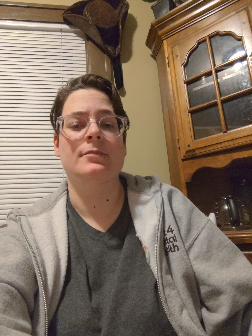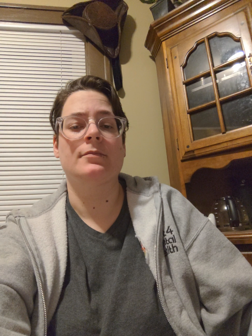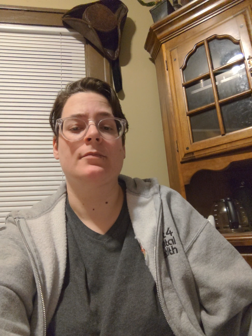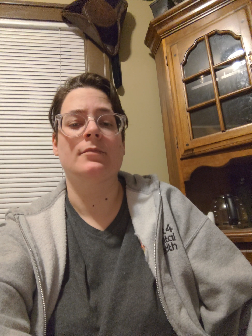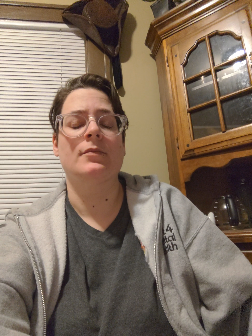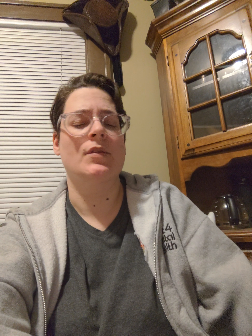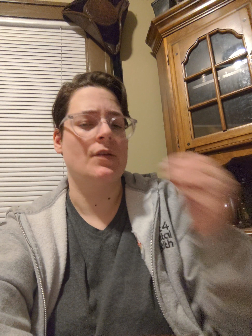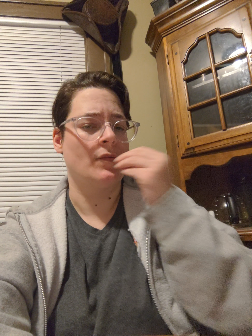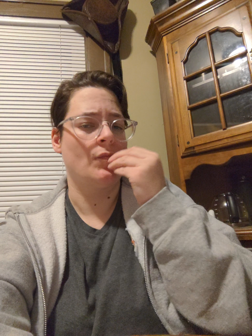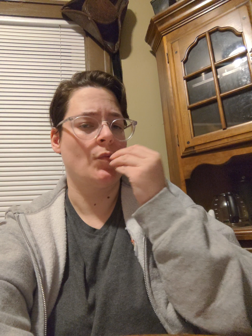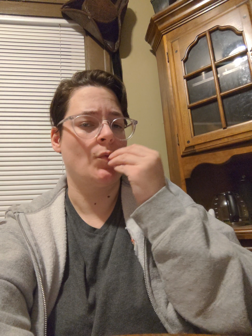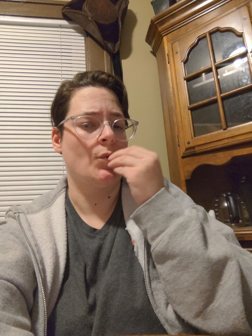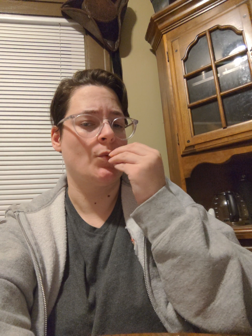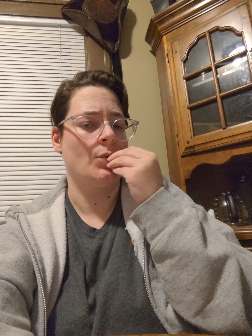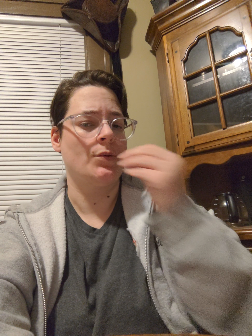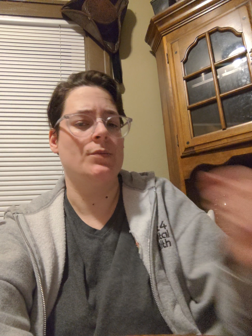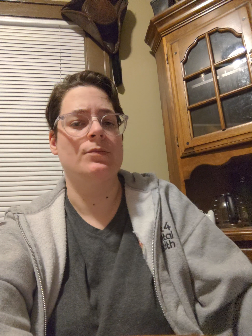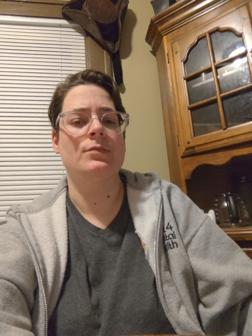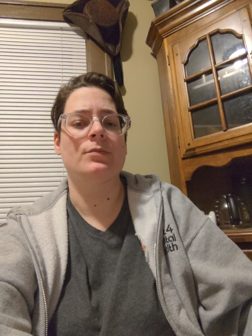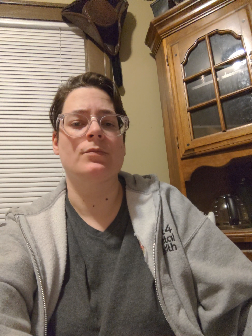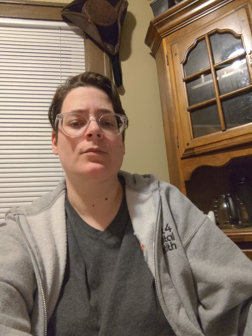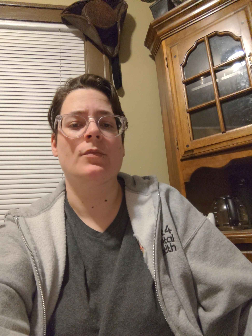food